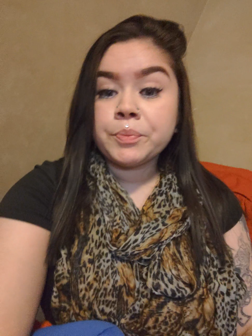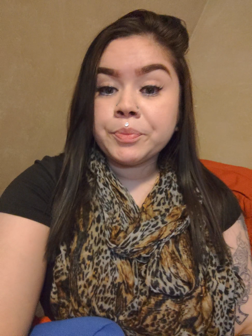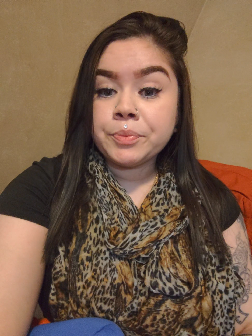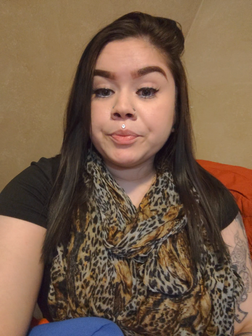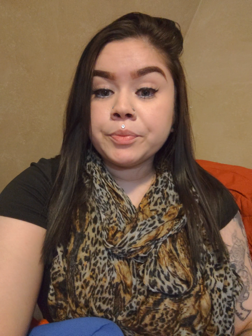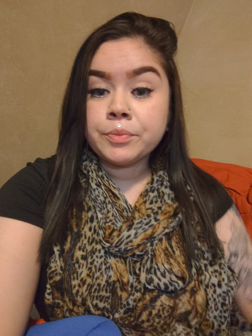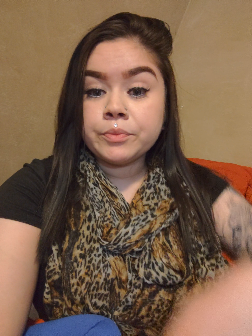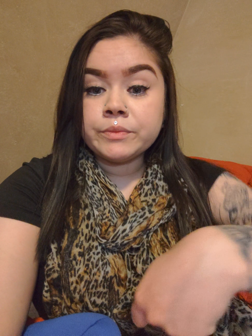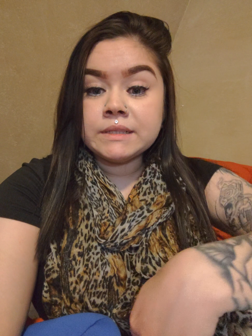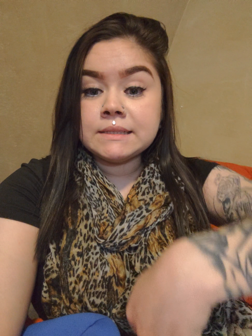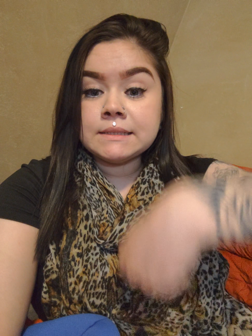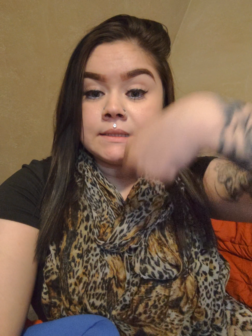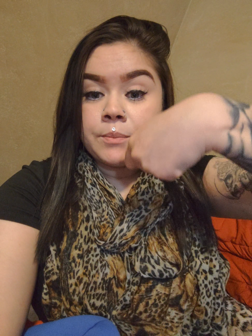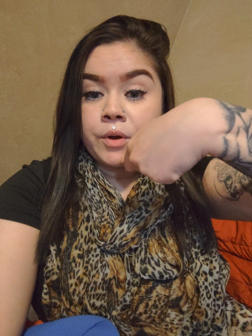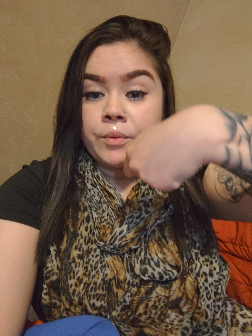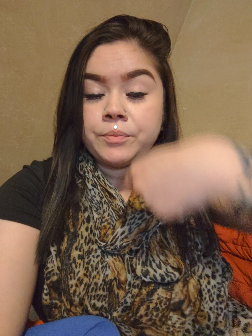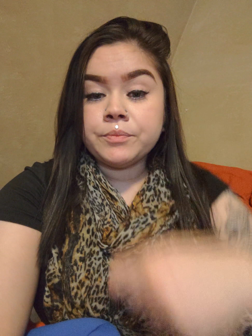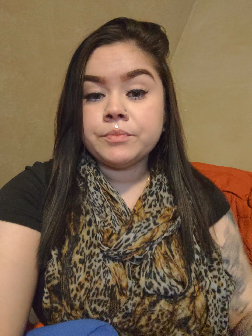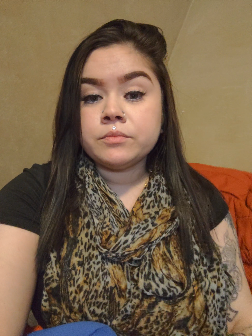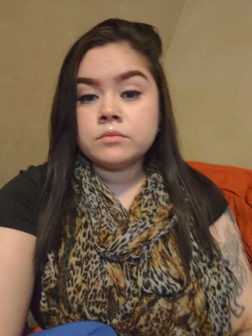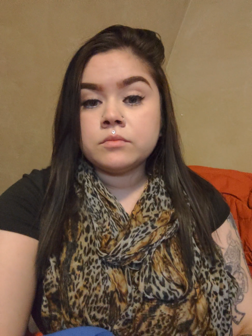zipper